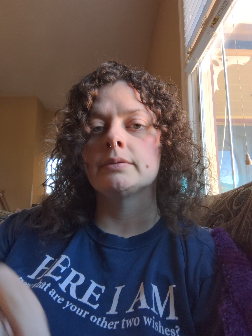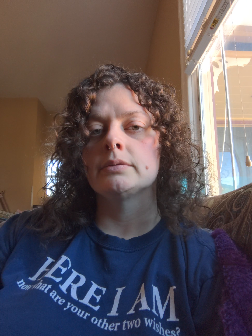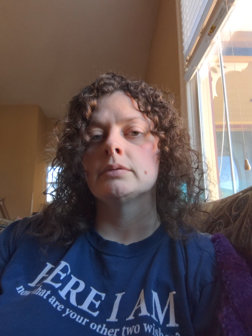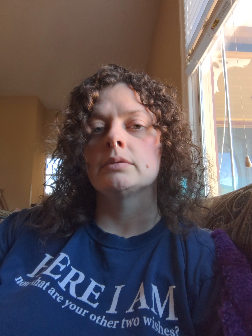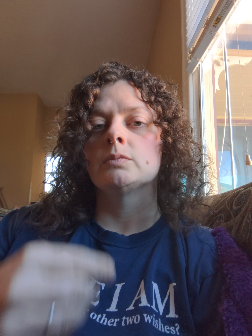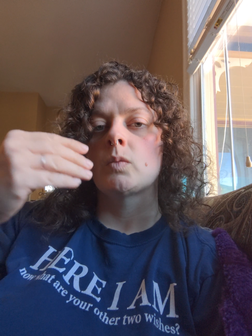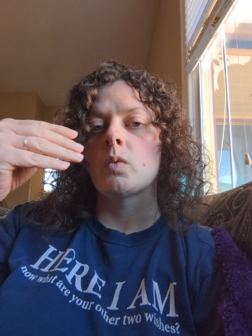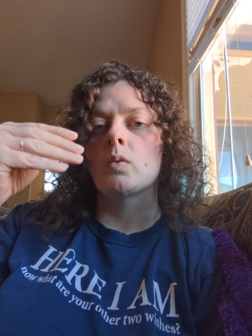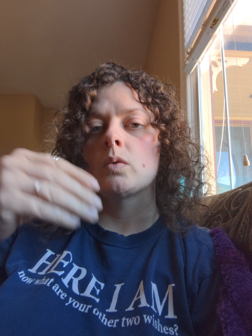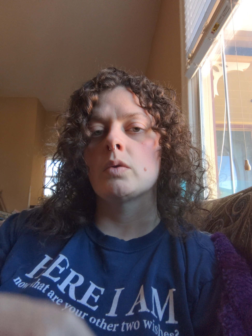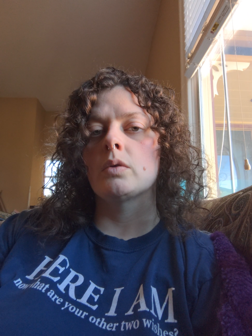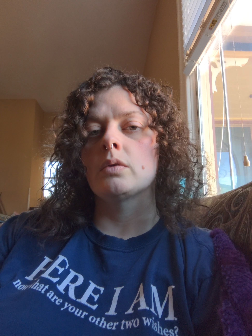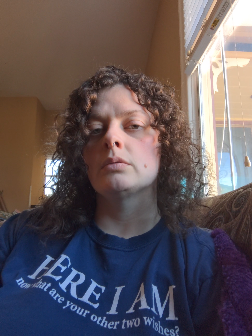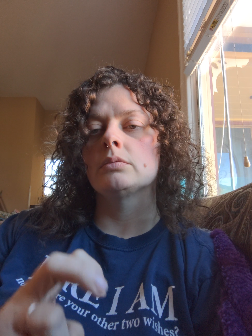store